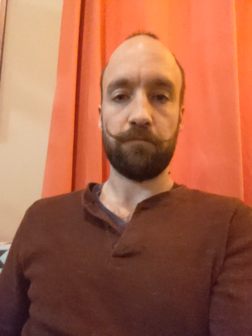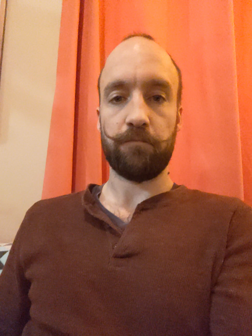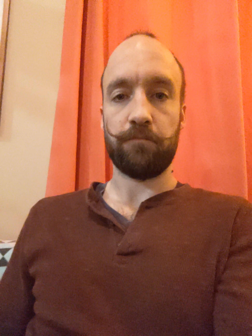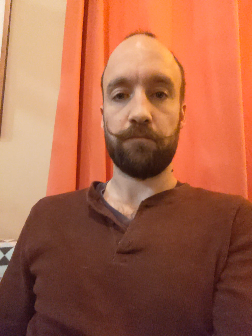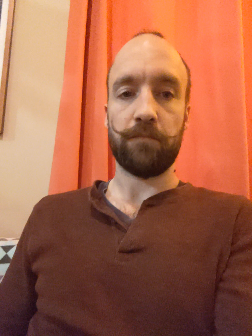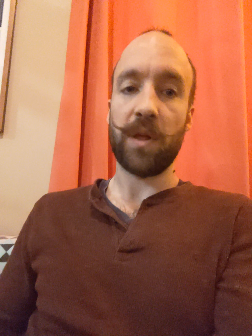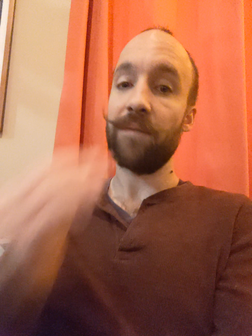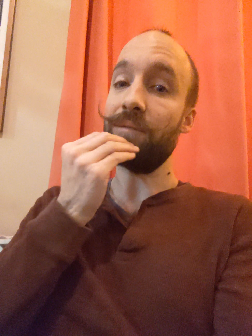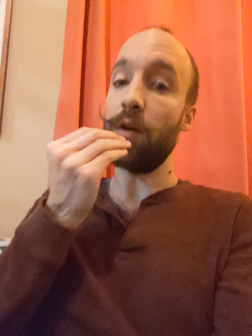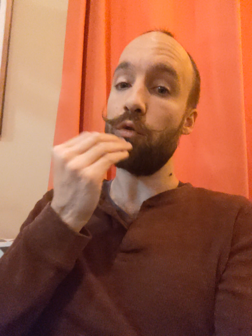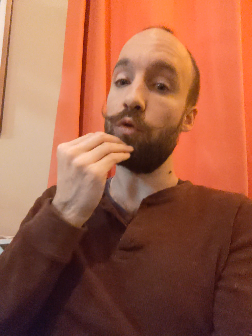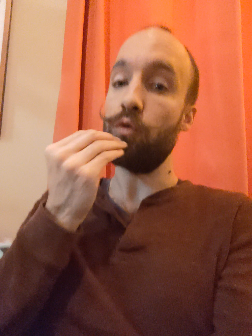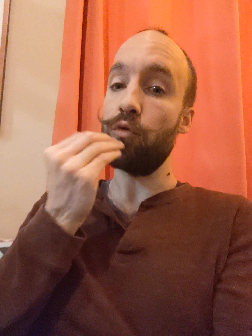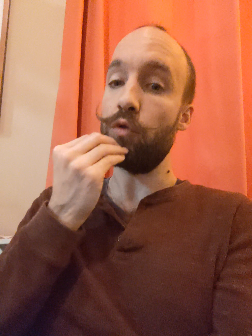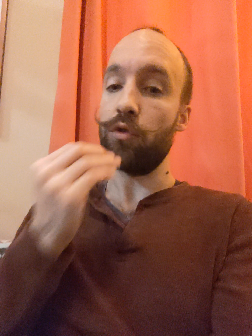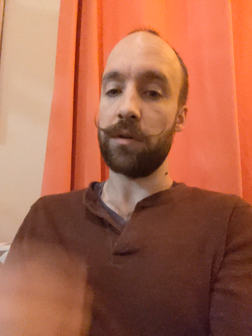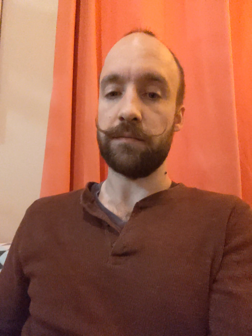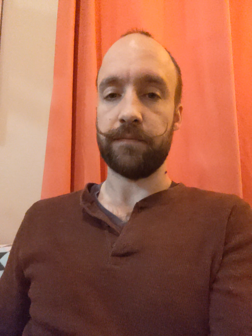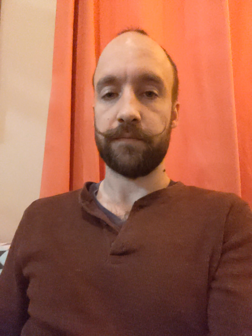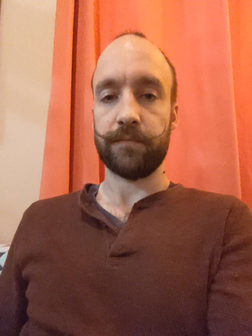food